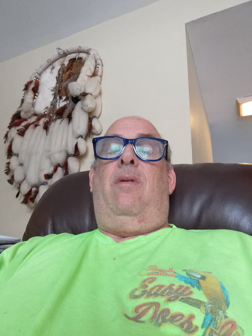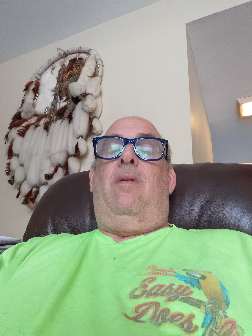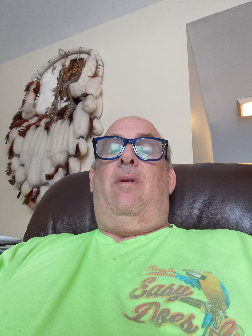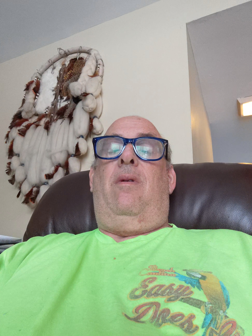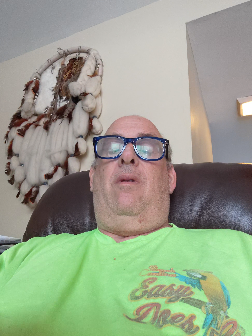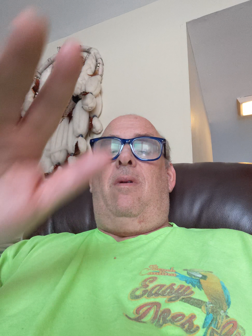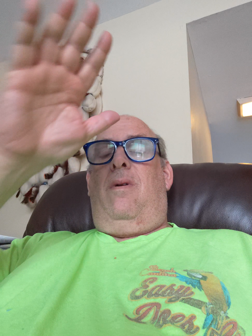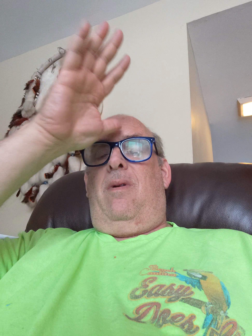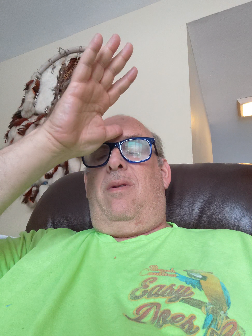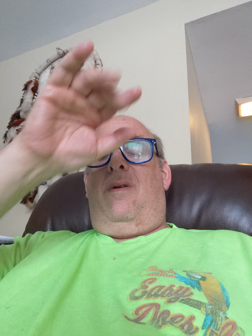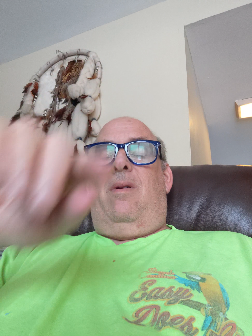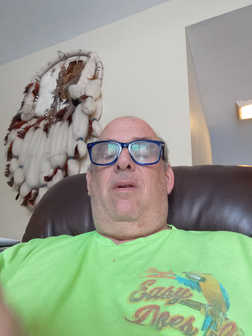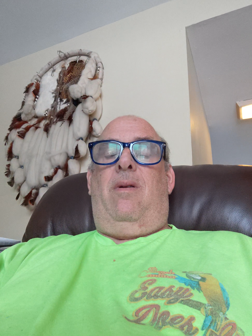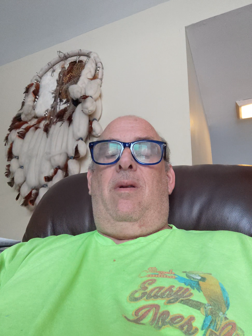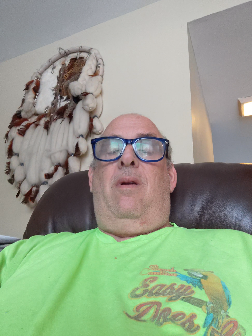dad